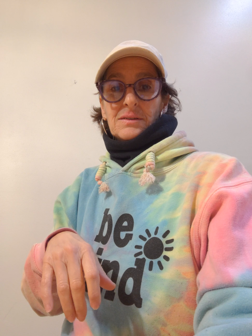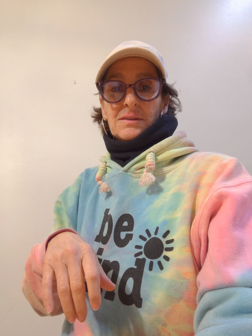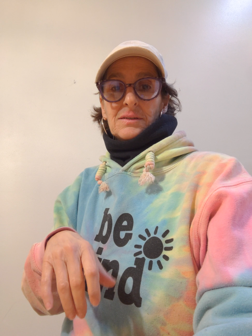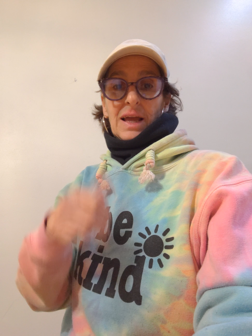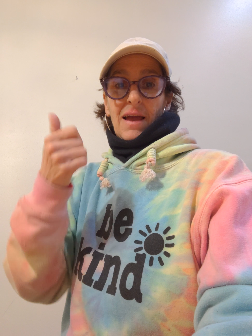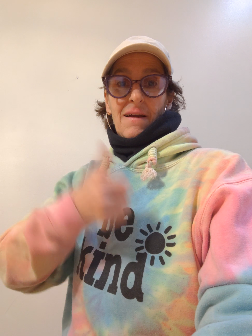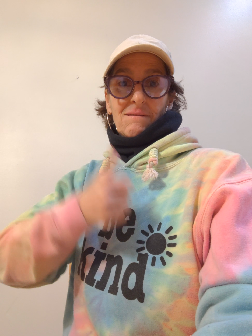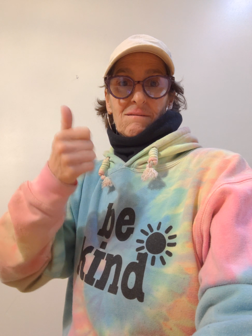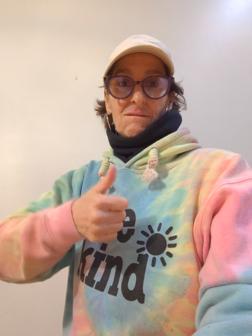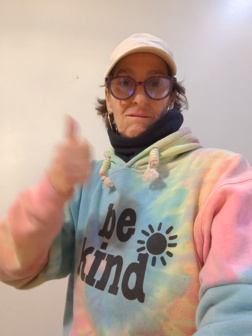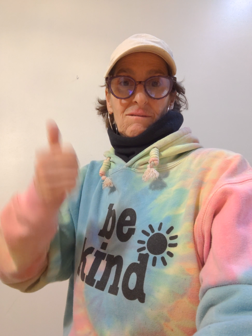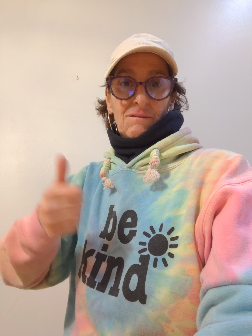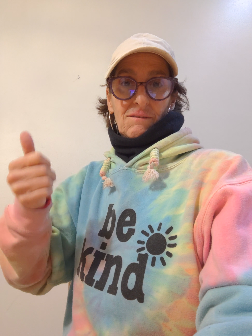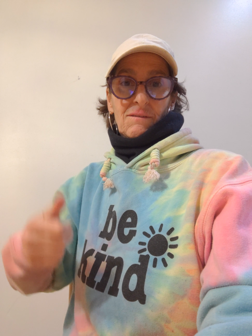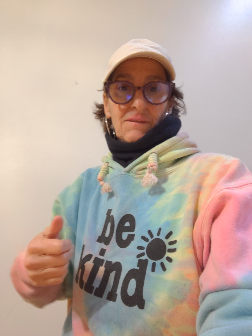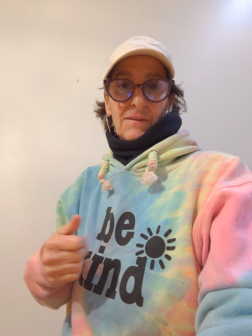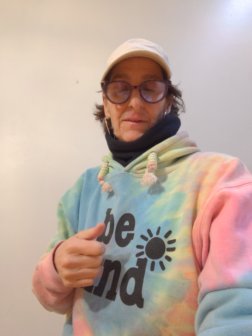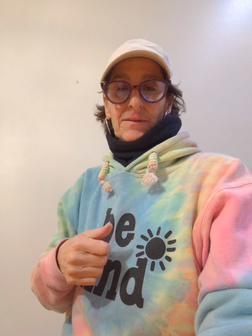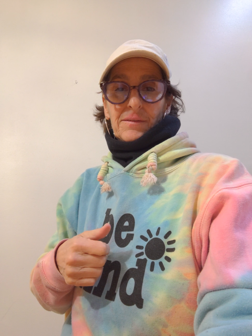every